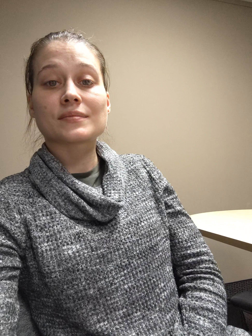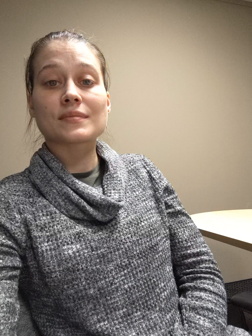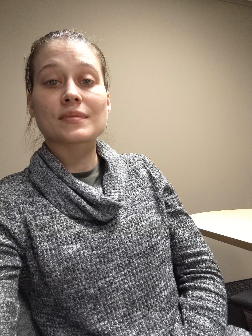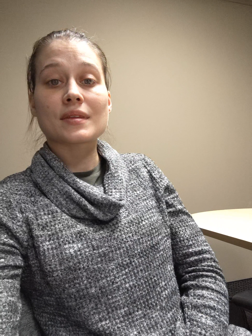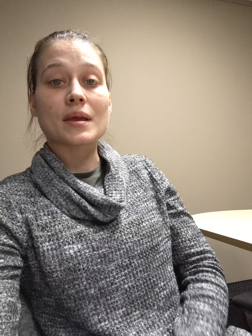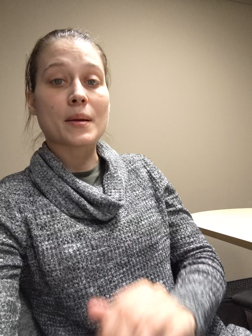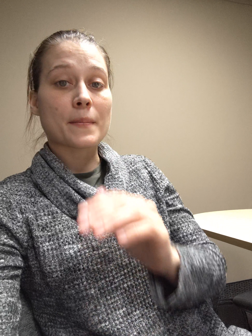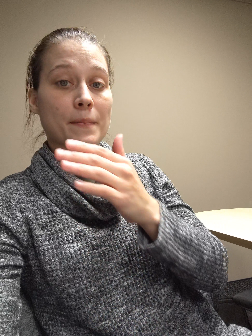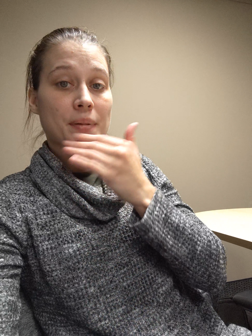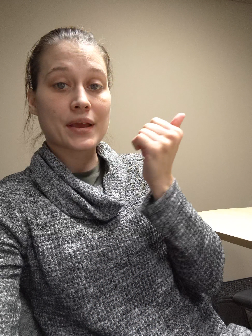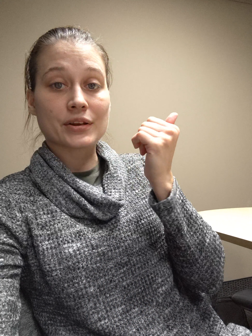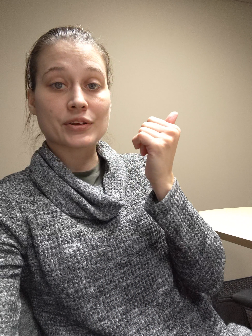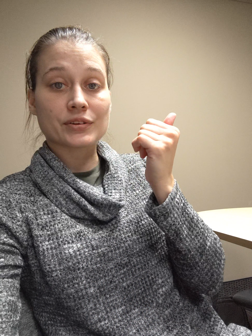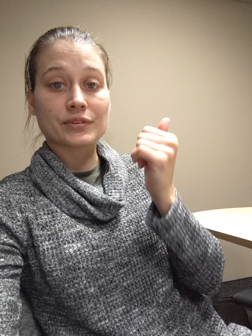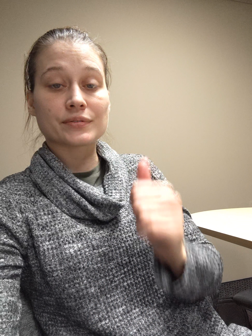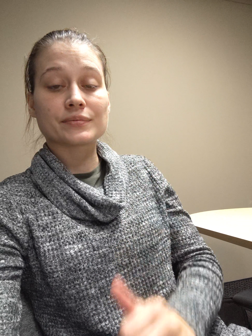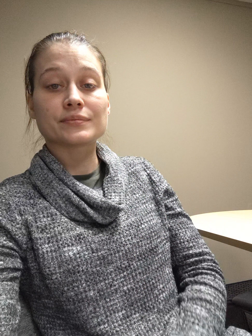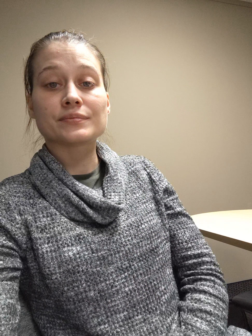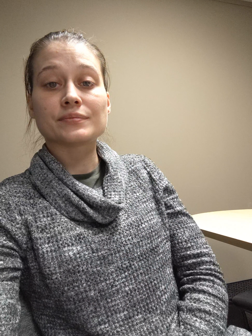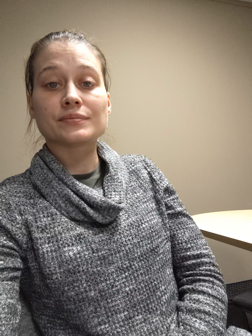better